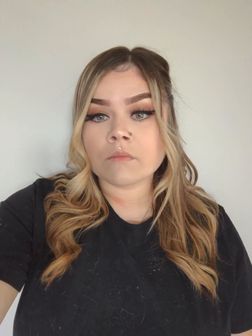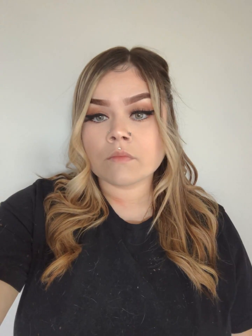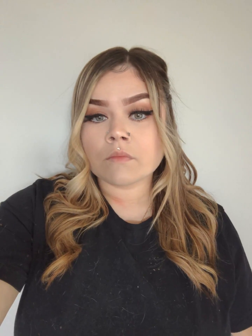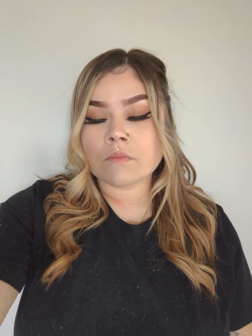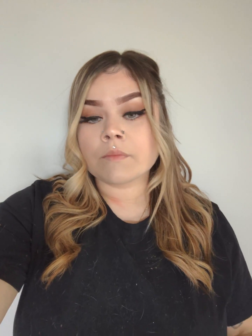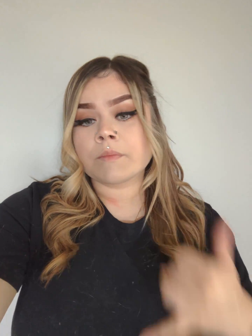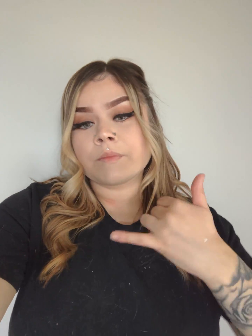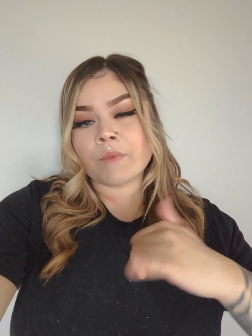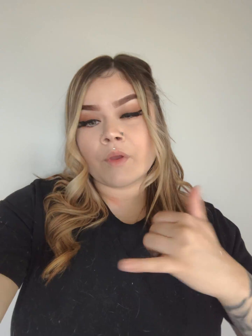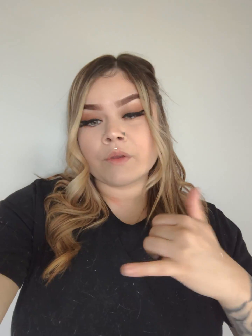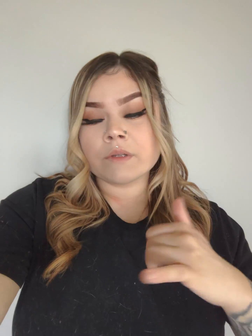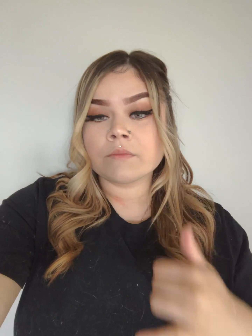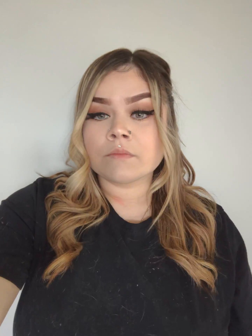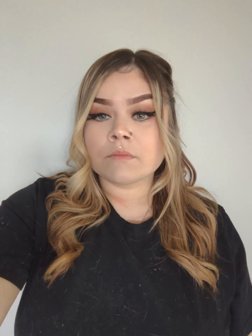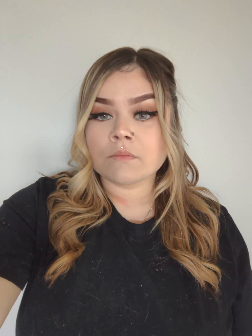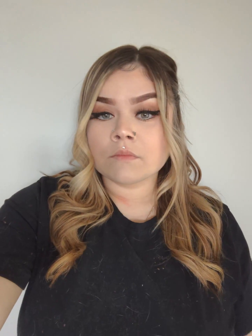party